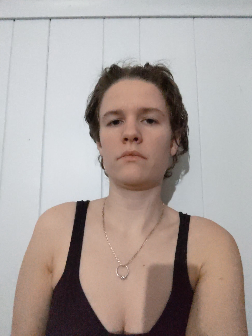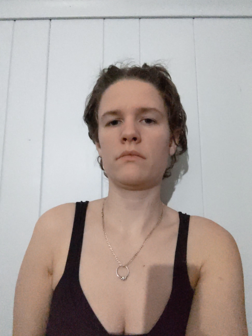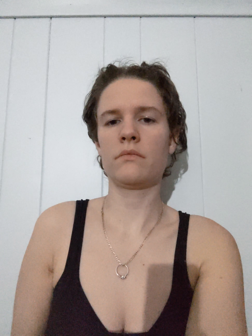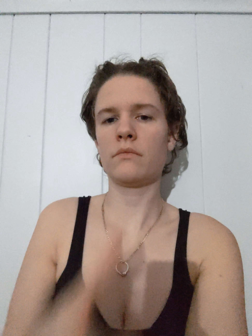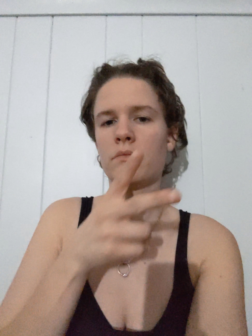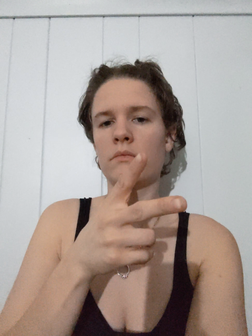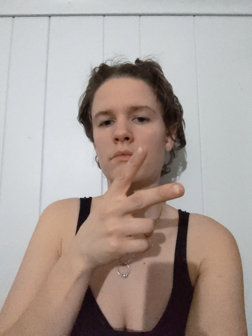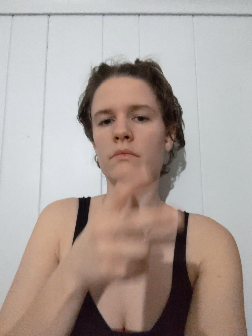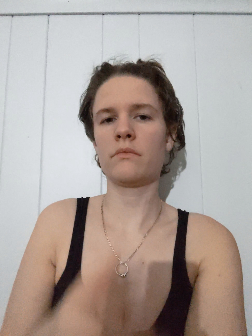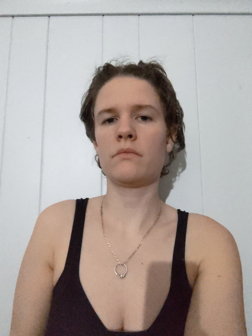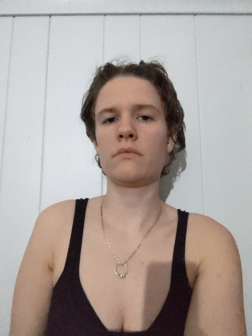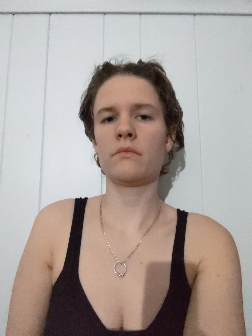hen